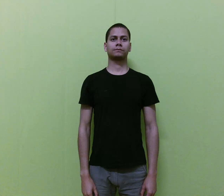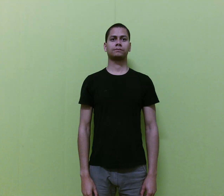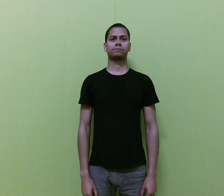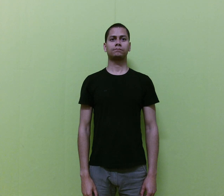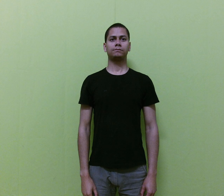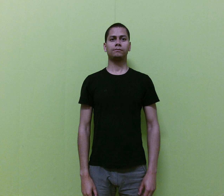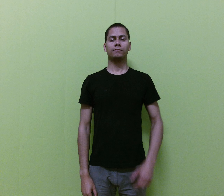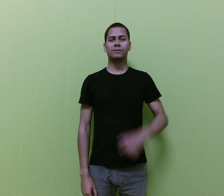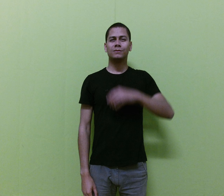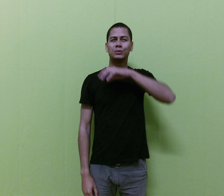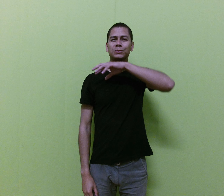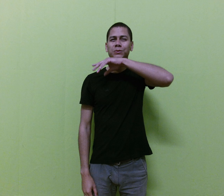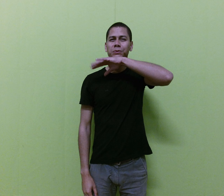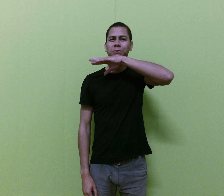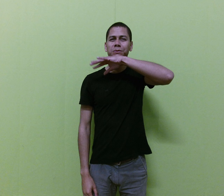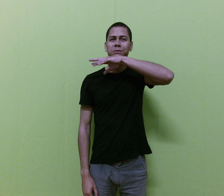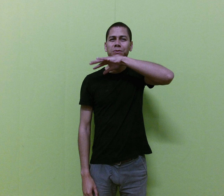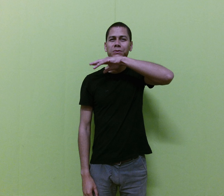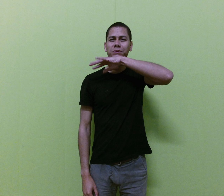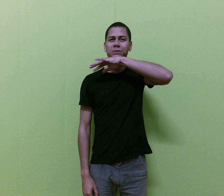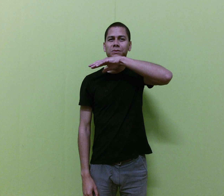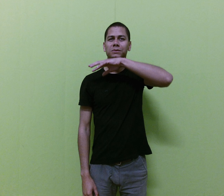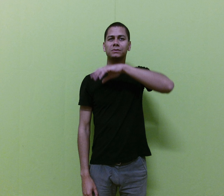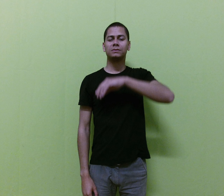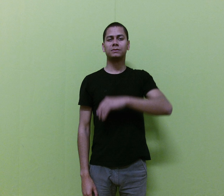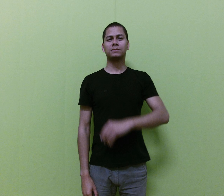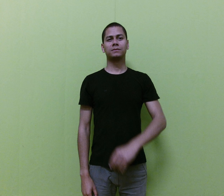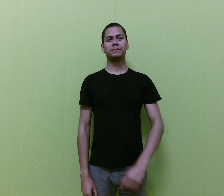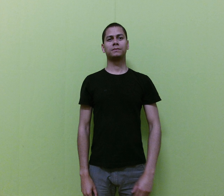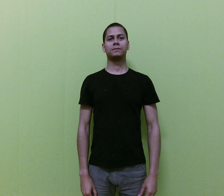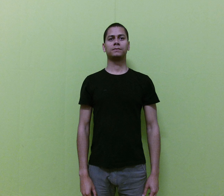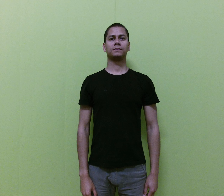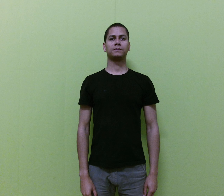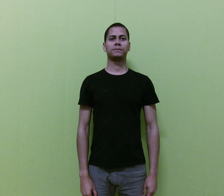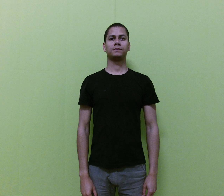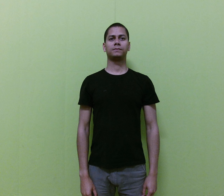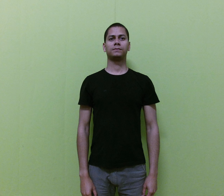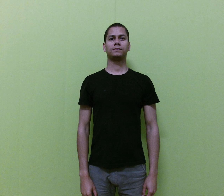ruim